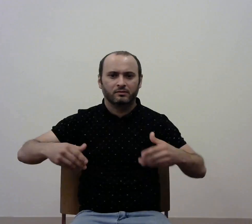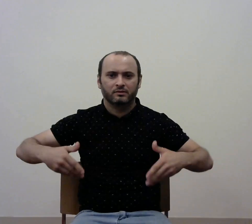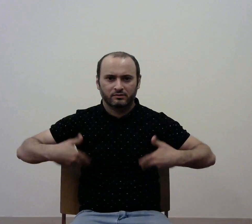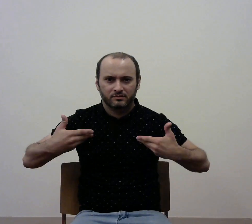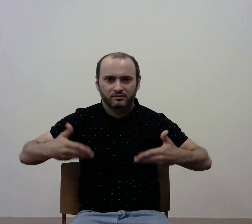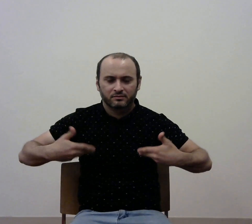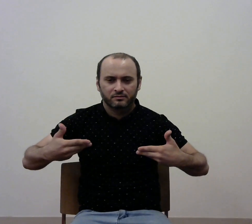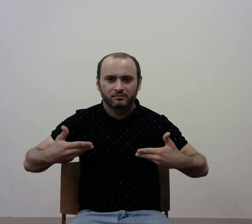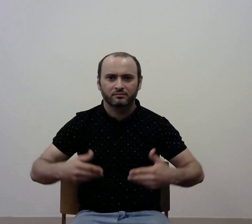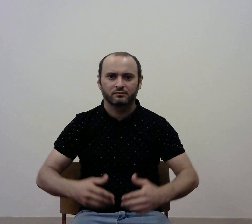salam